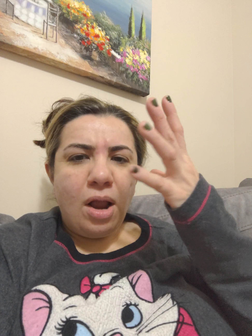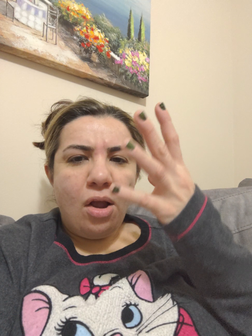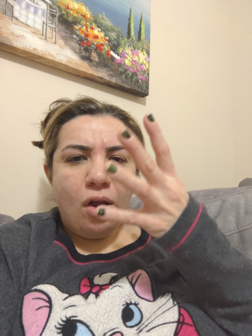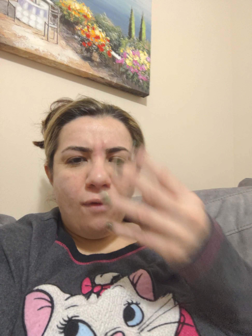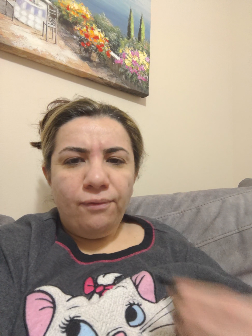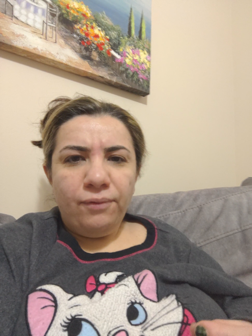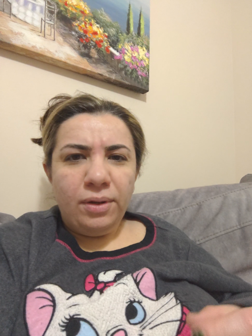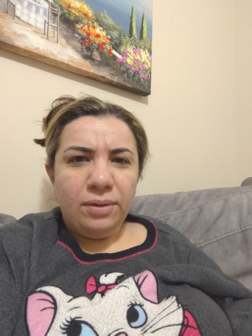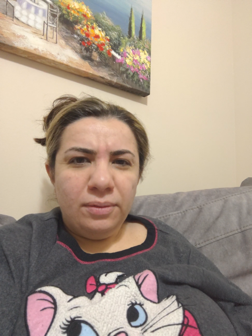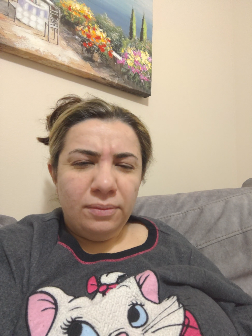wet